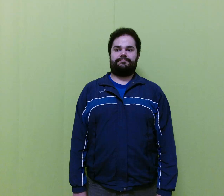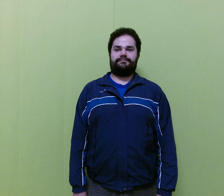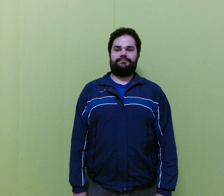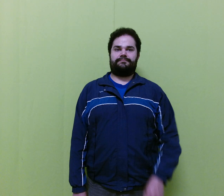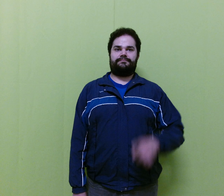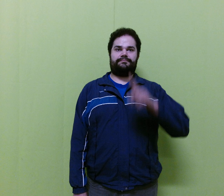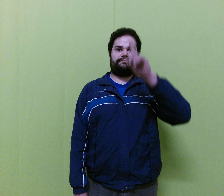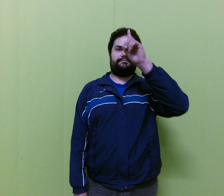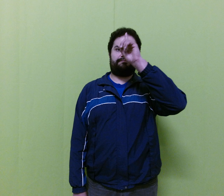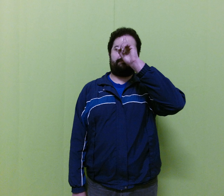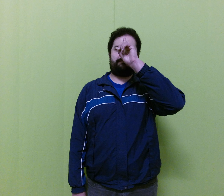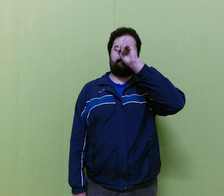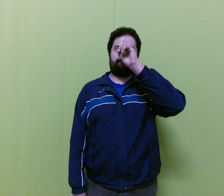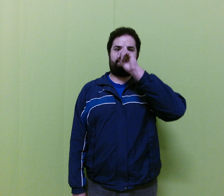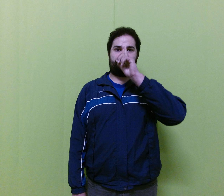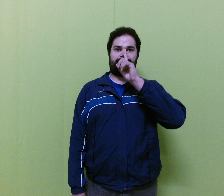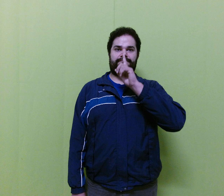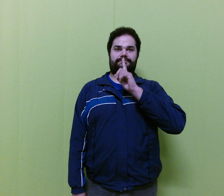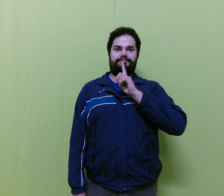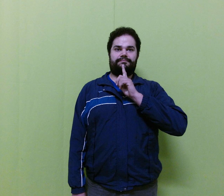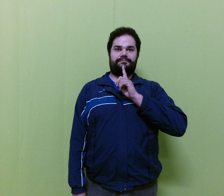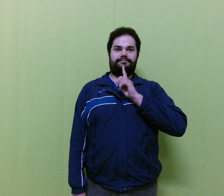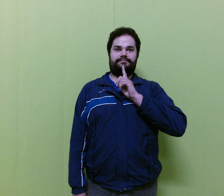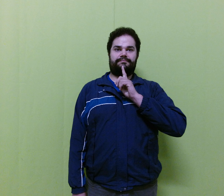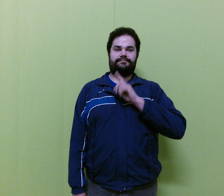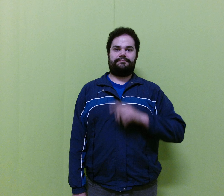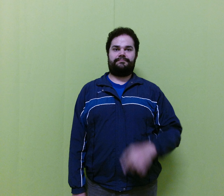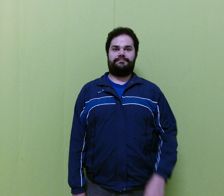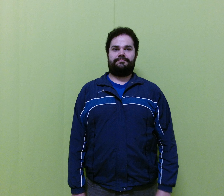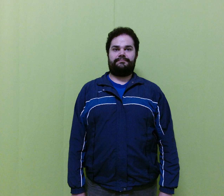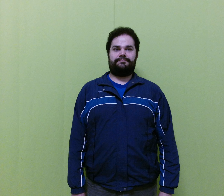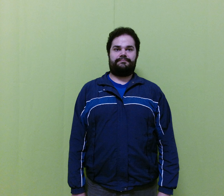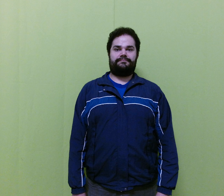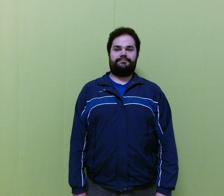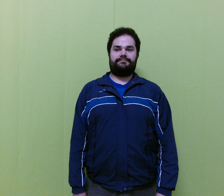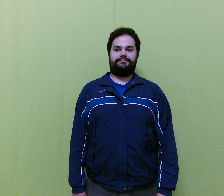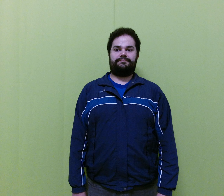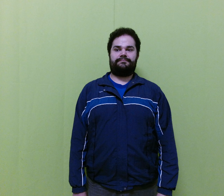amarelo